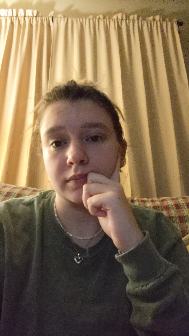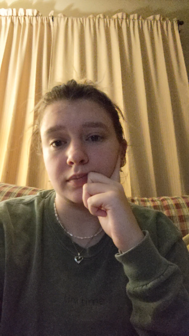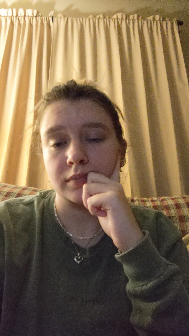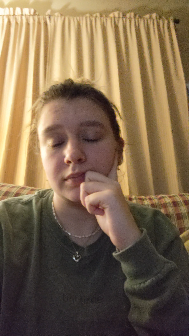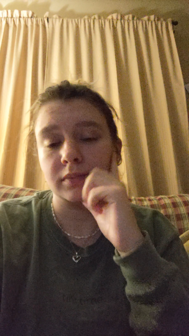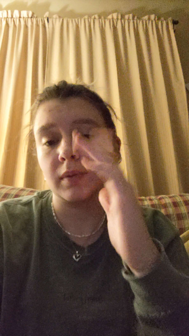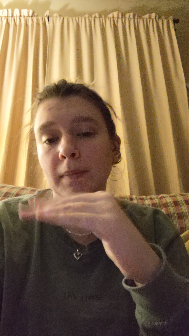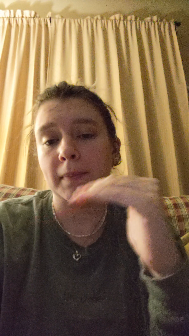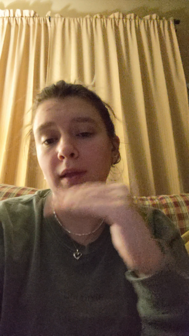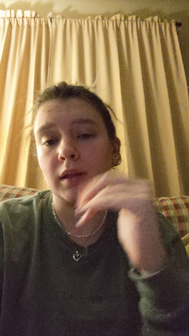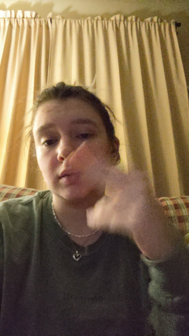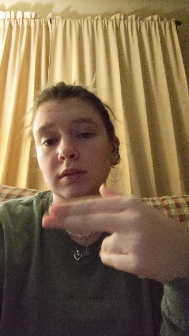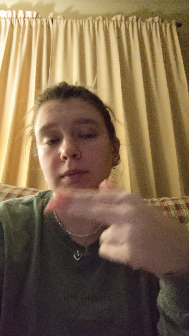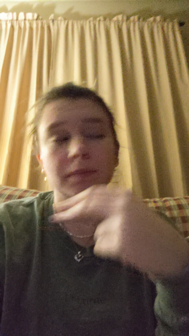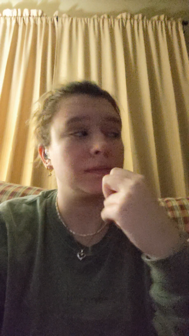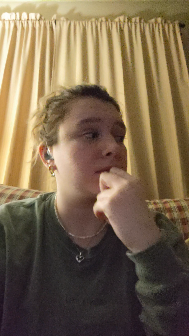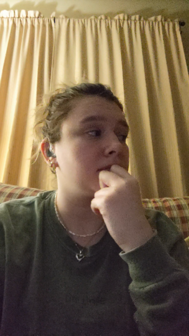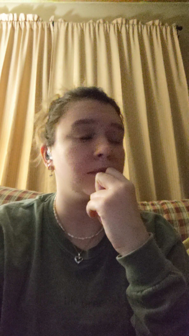pet's name